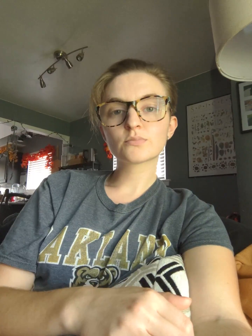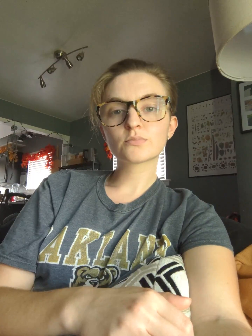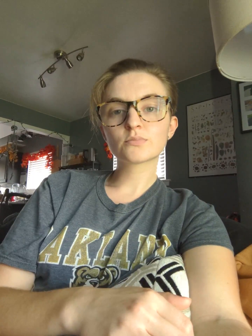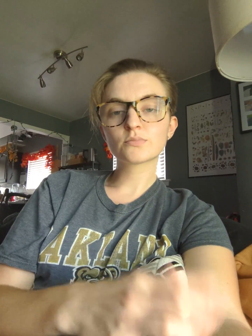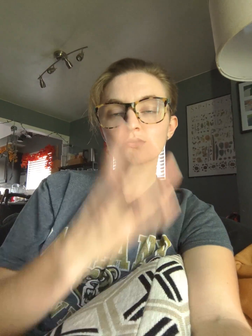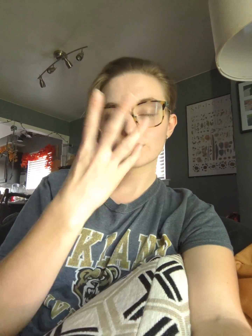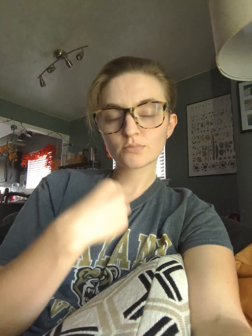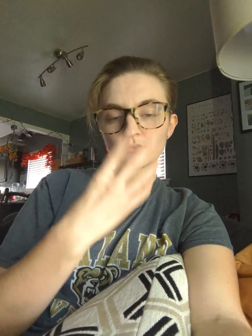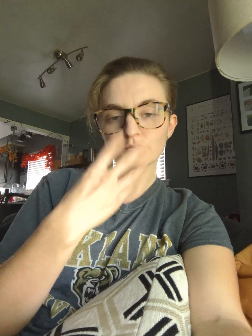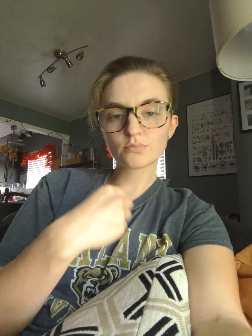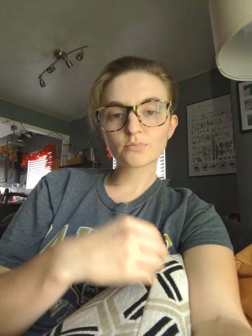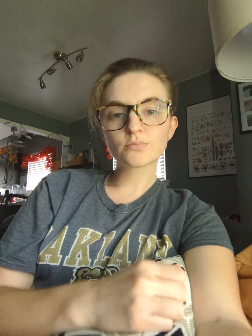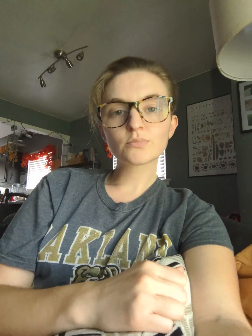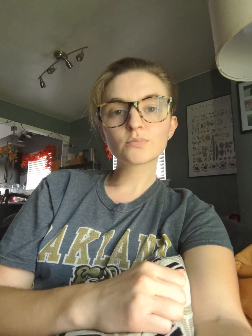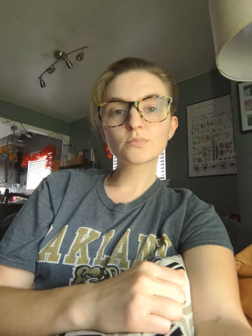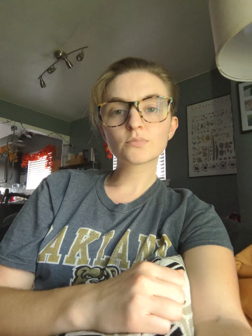asleep